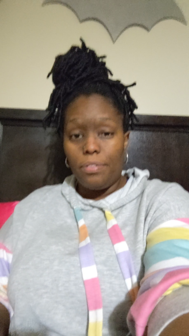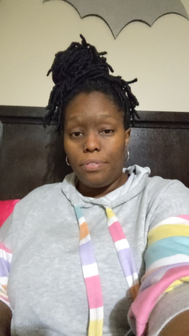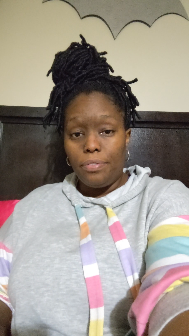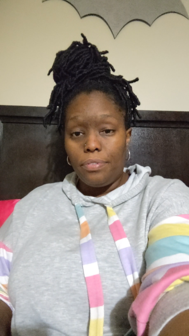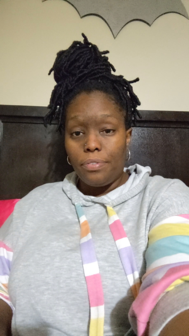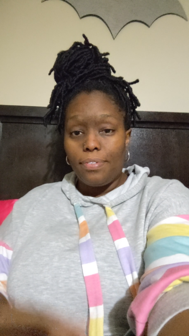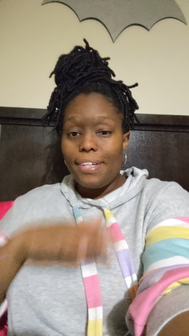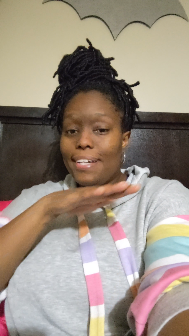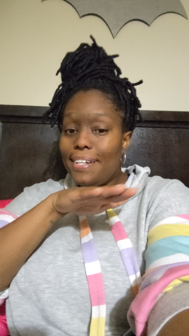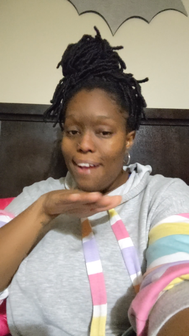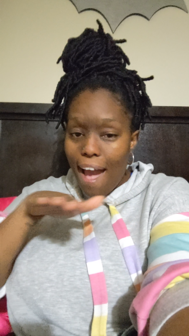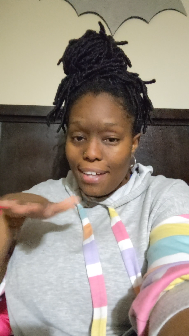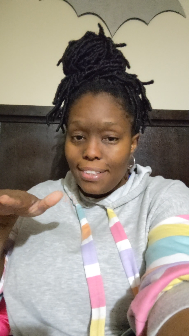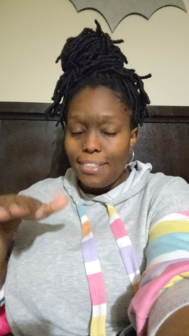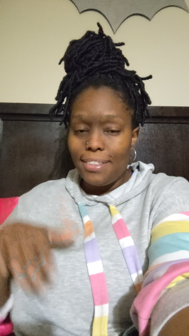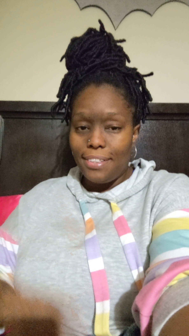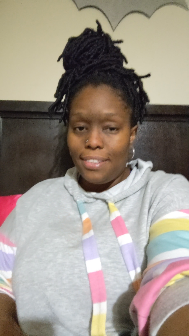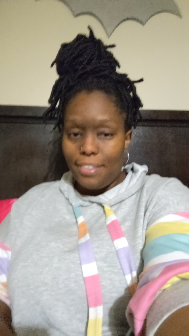nice